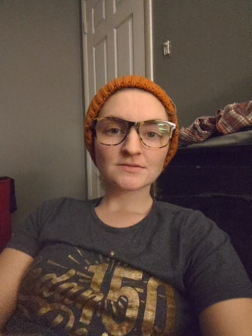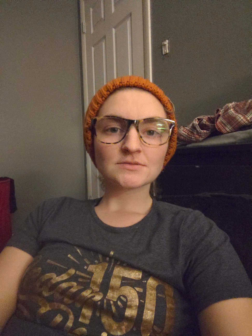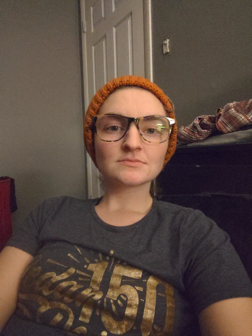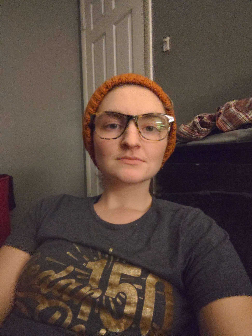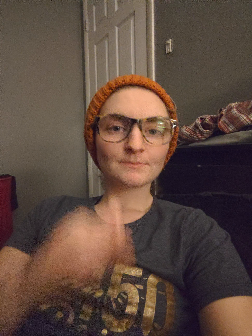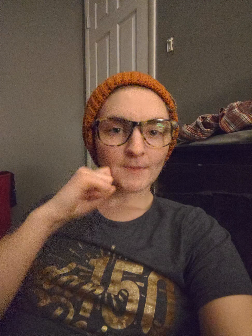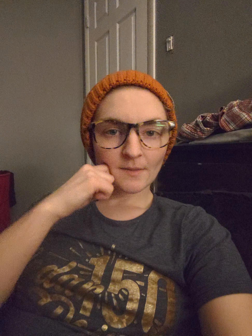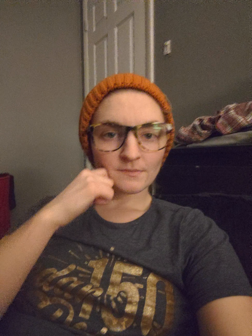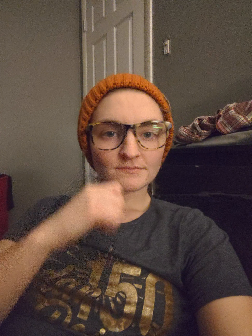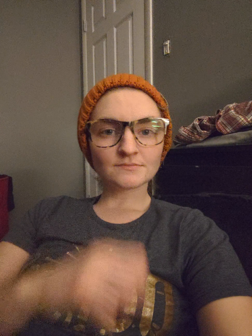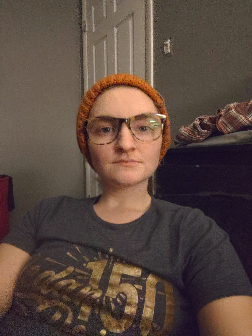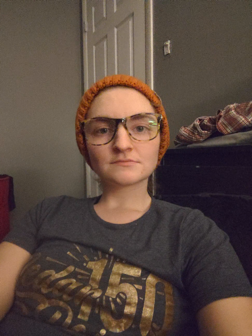apple